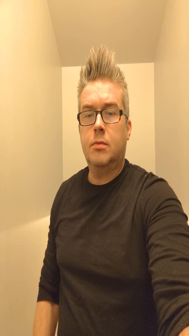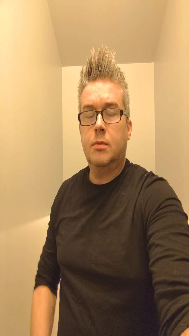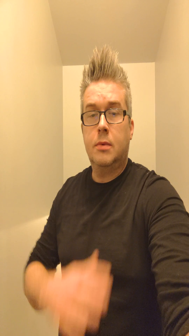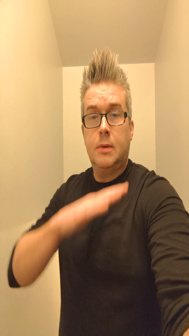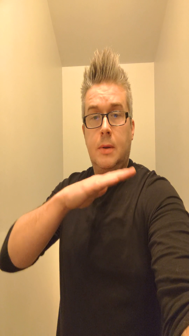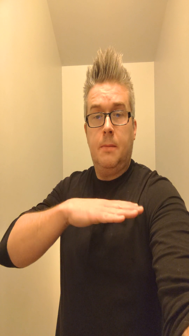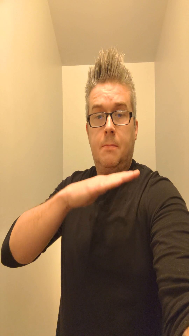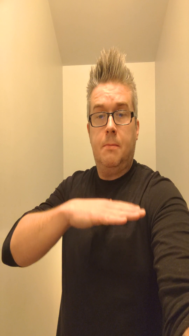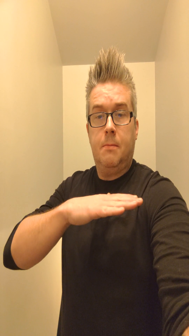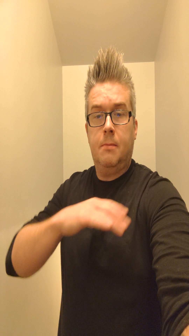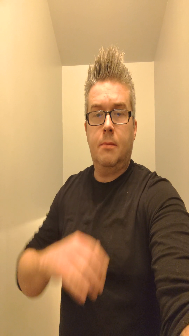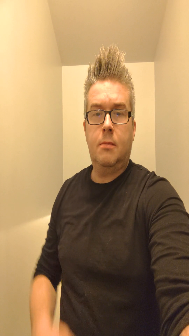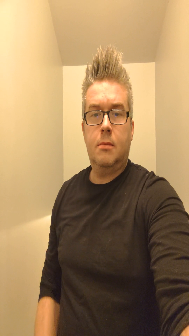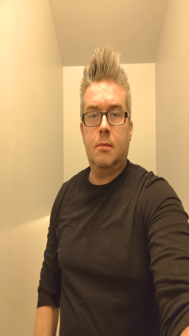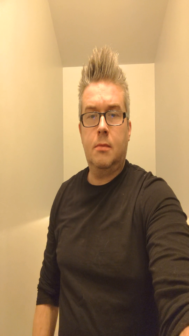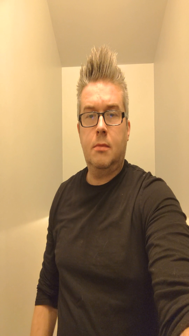table